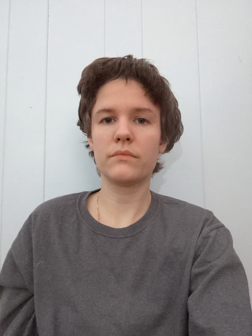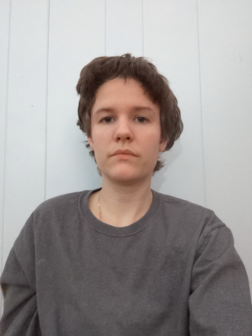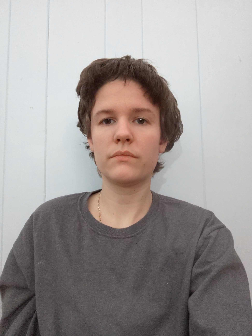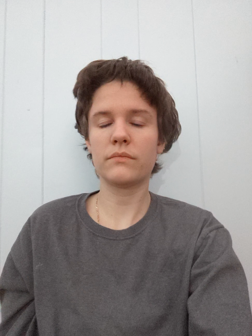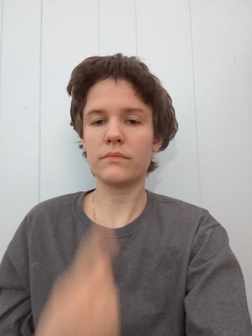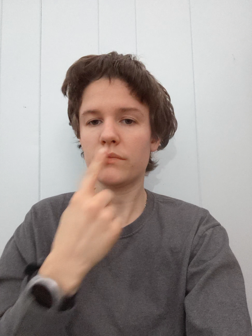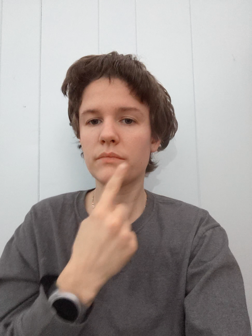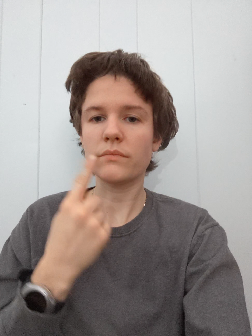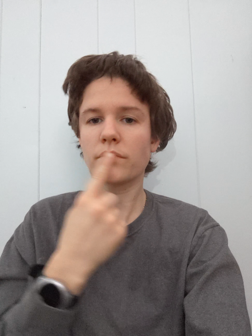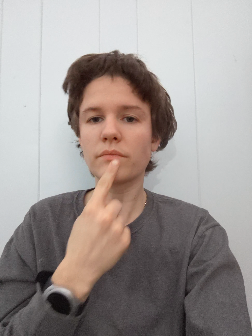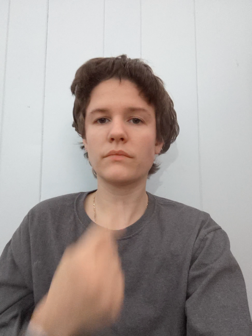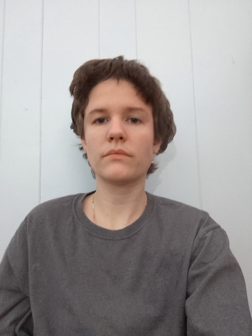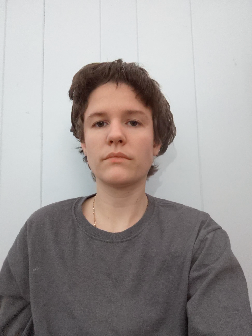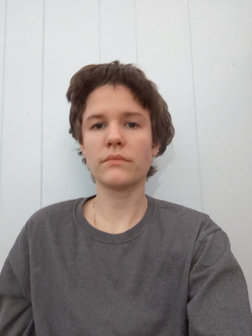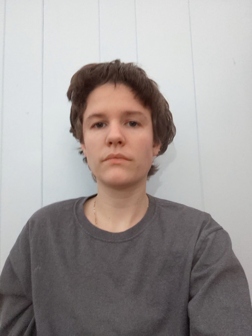mouth